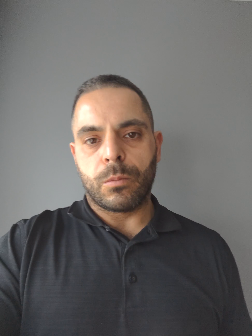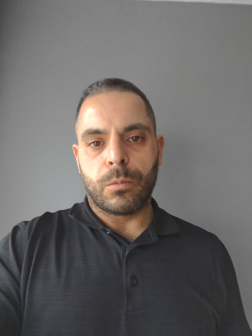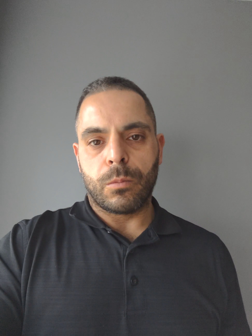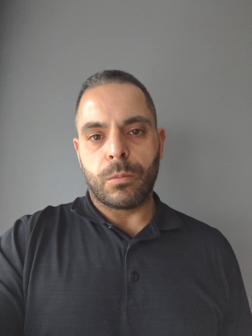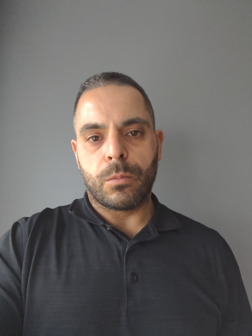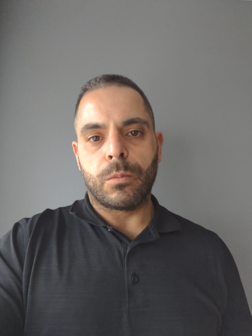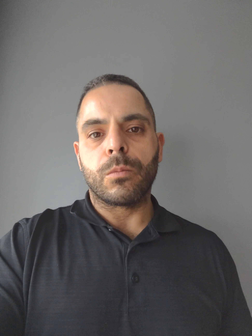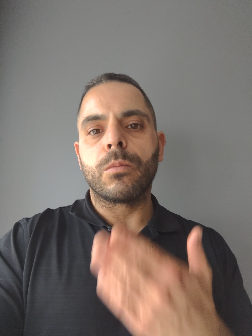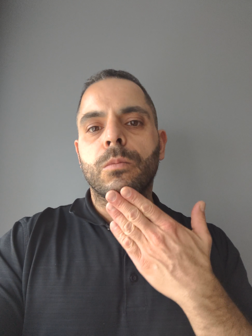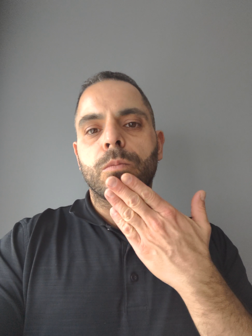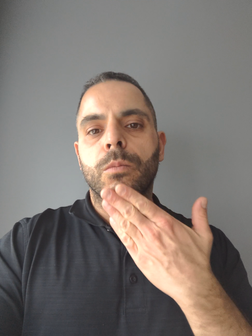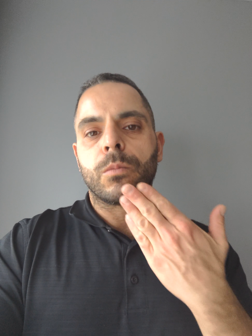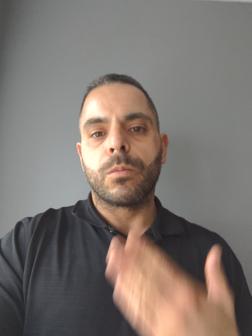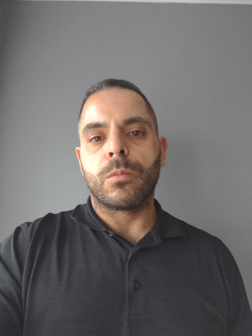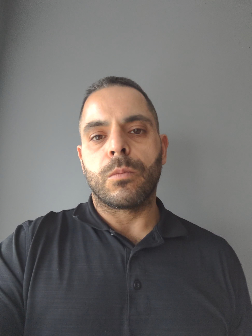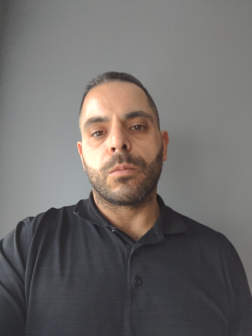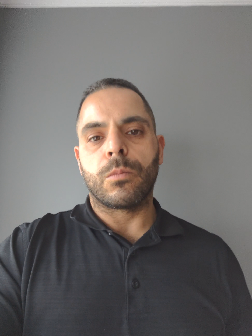chin